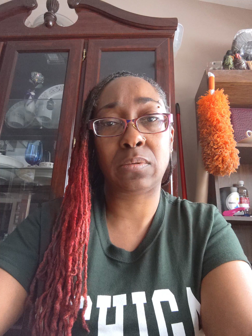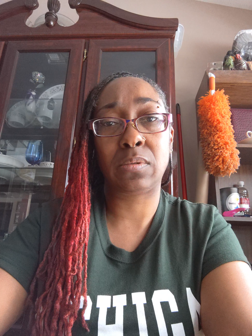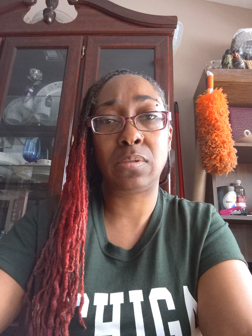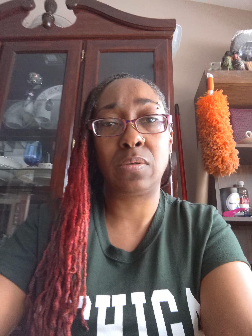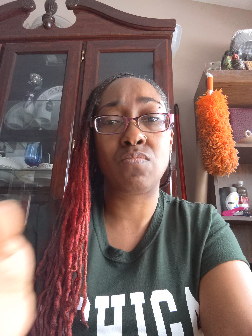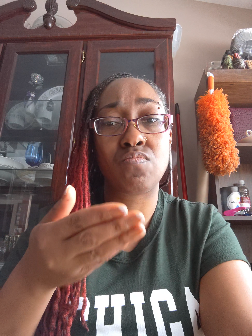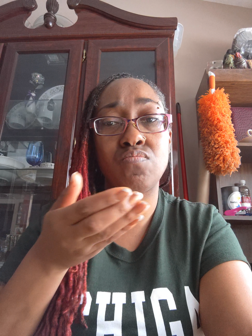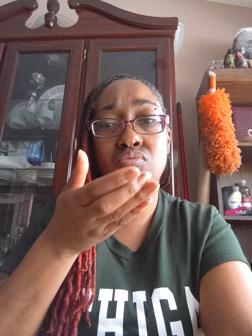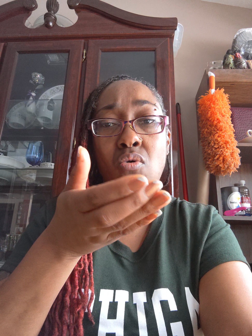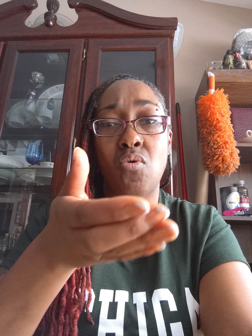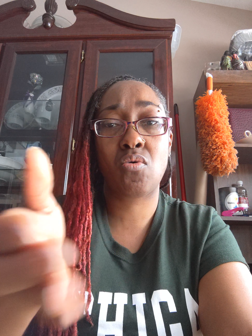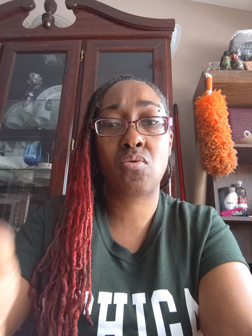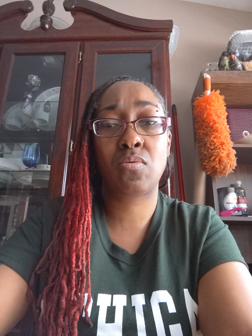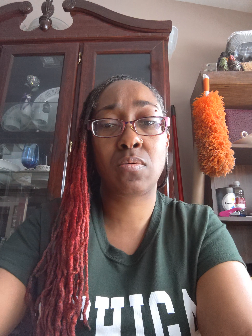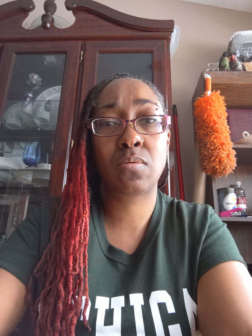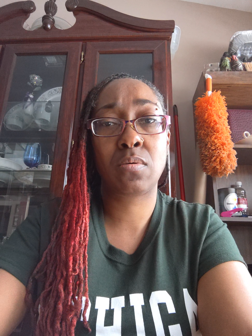boat